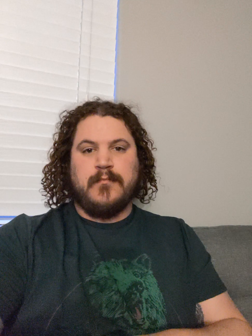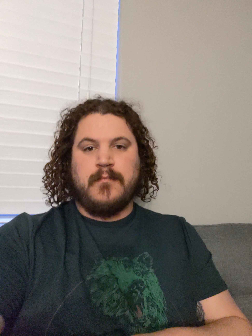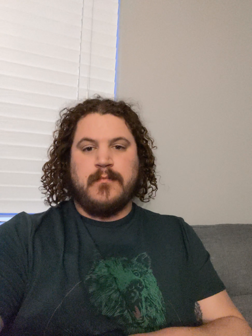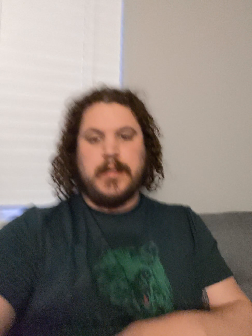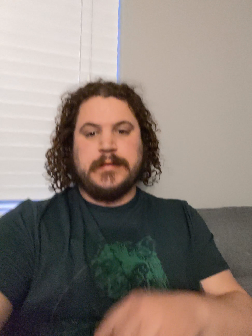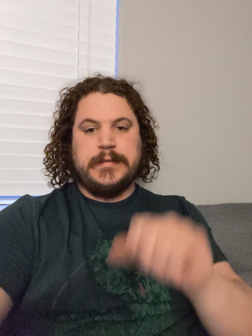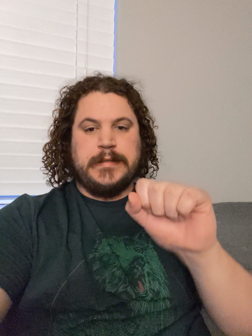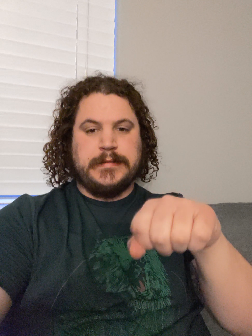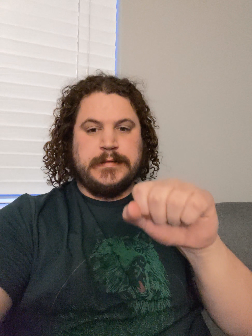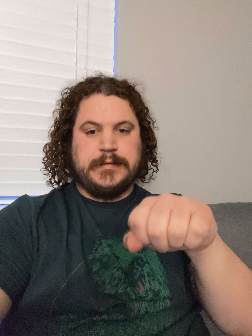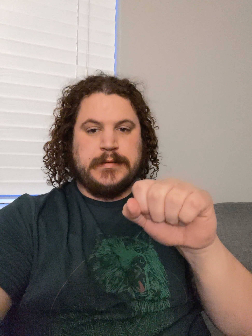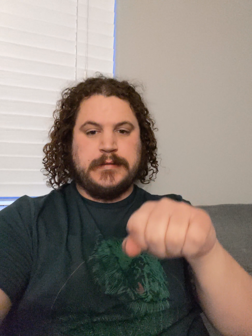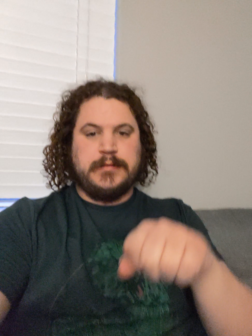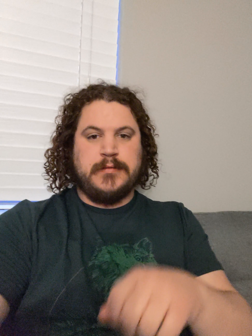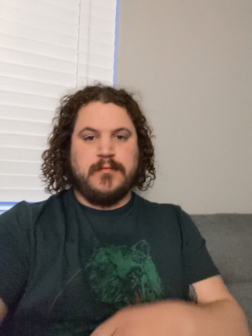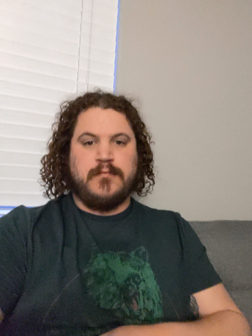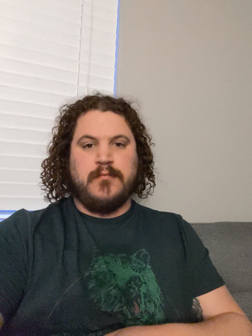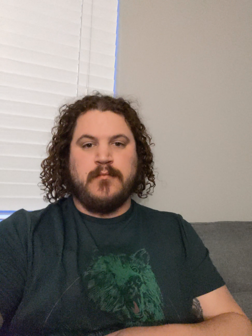yes